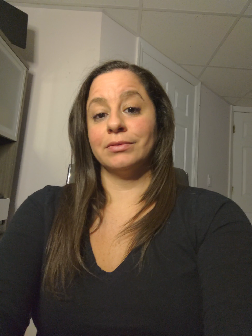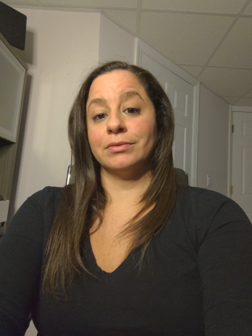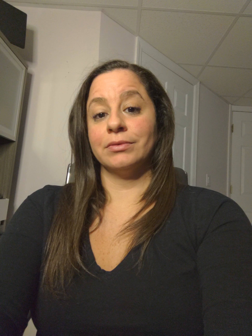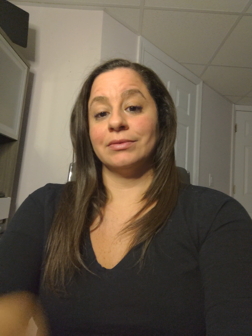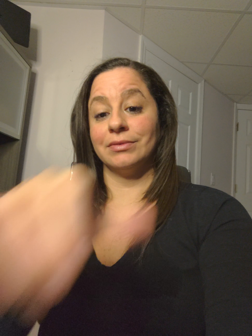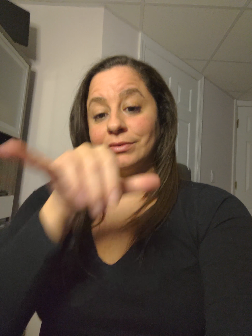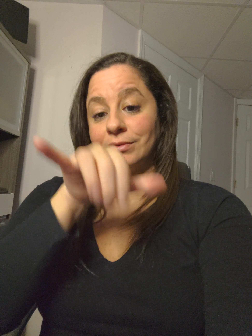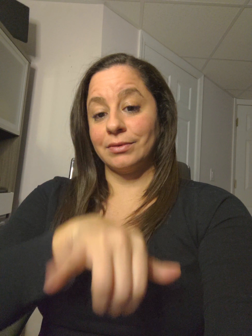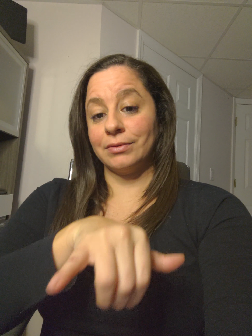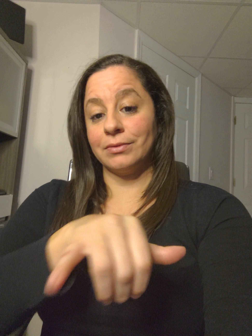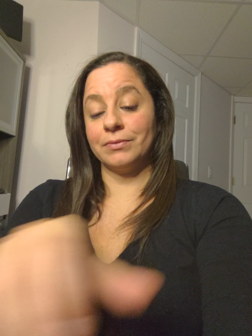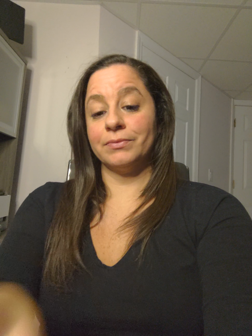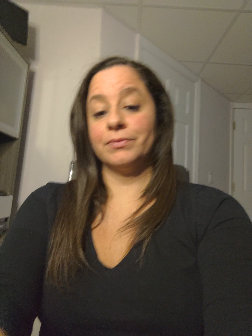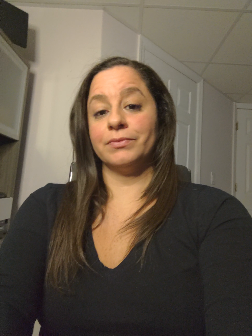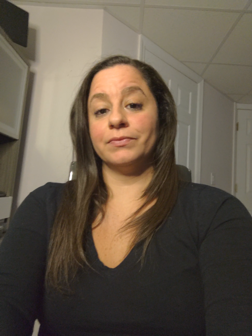stay